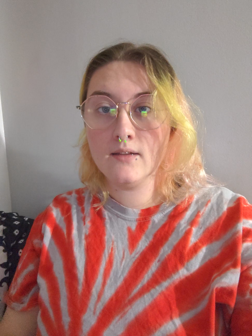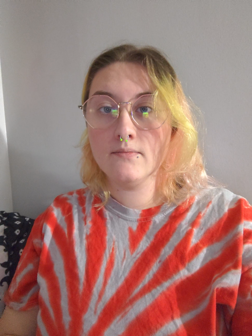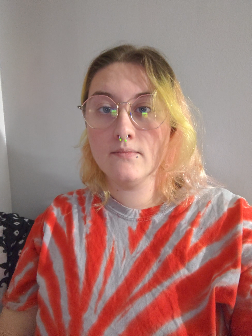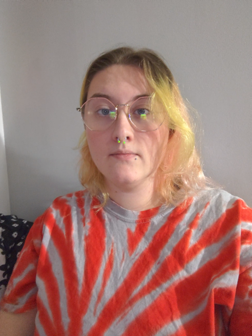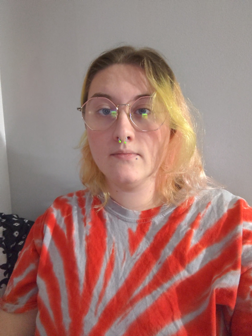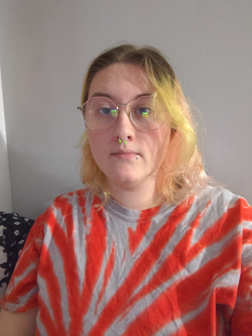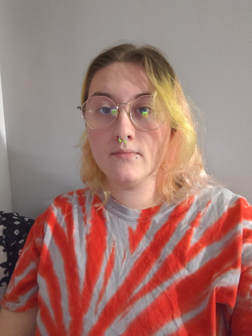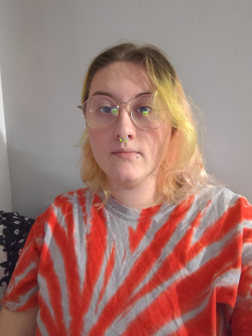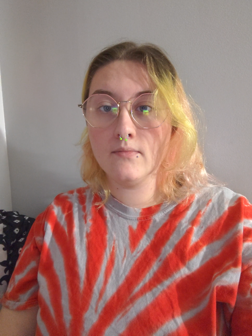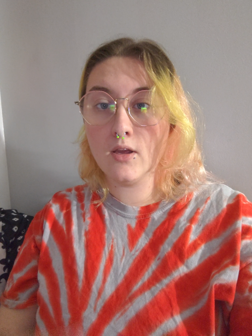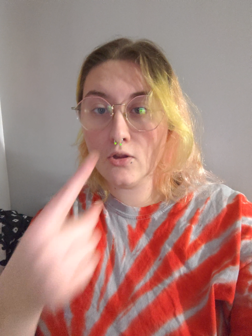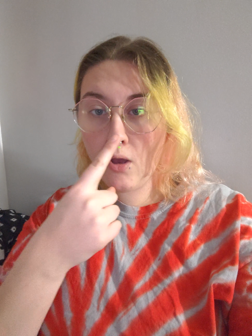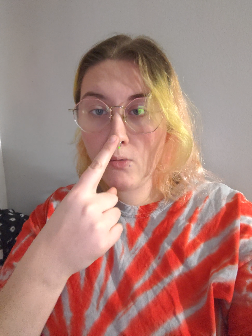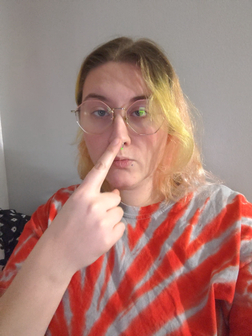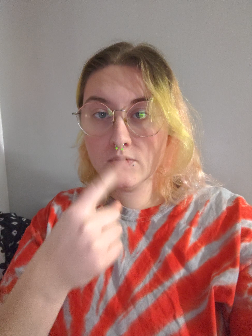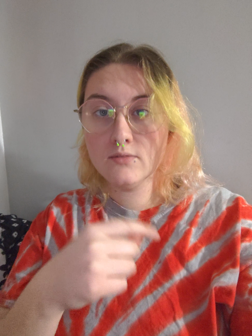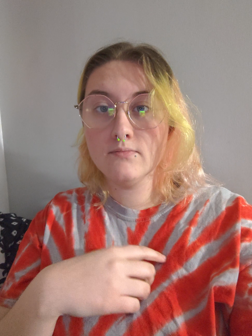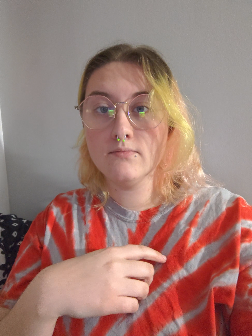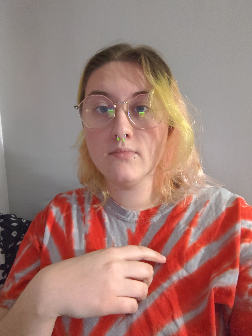nose